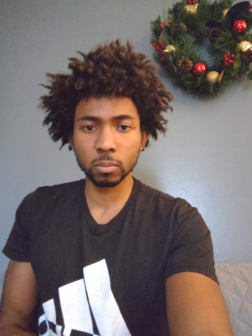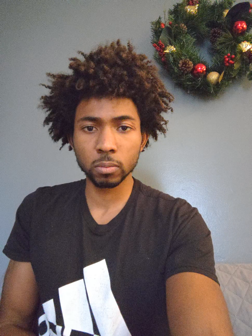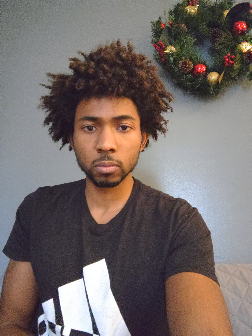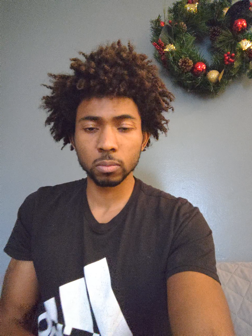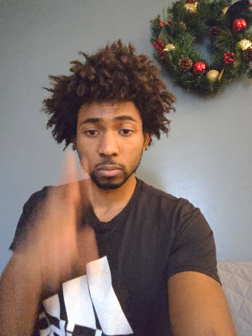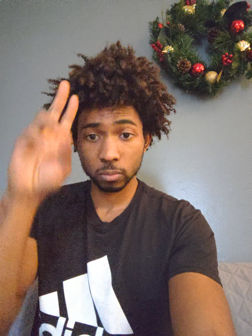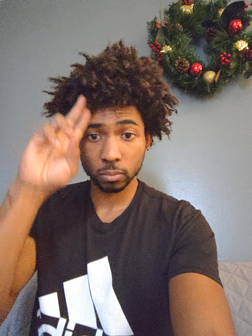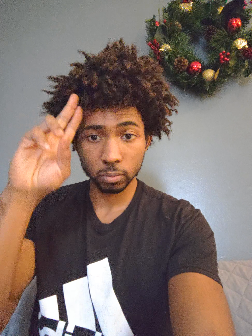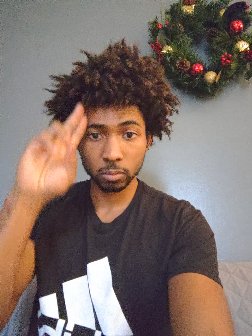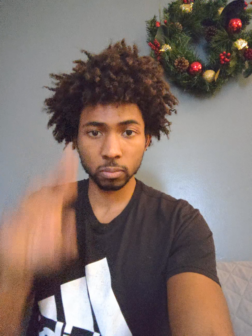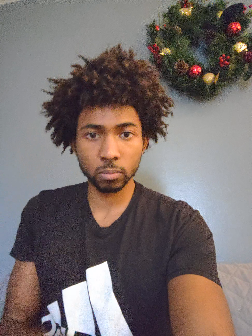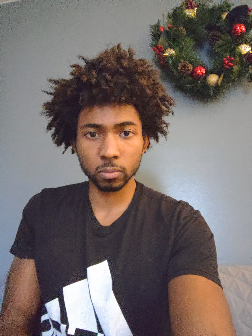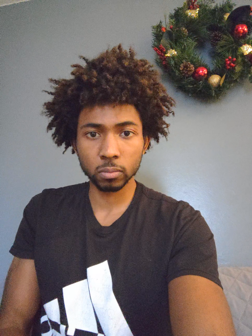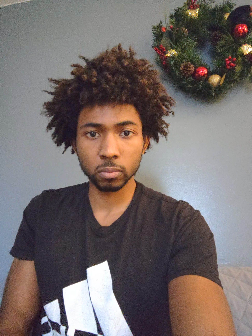uncle